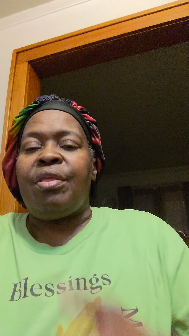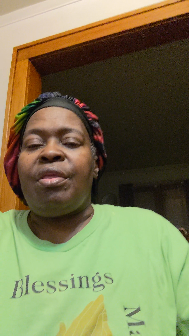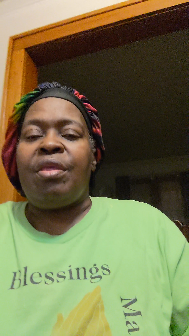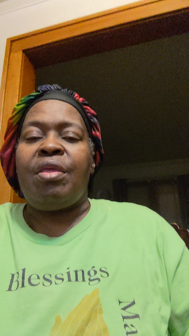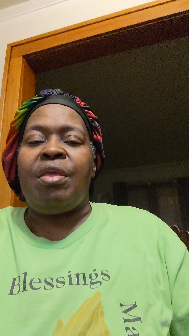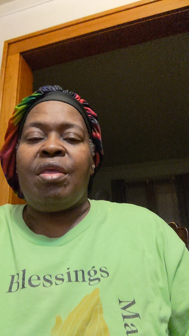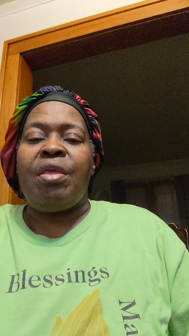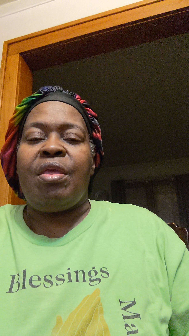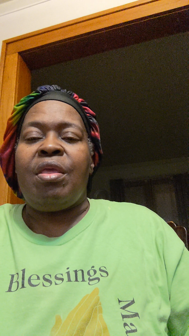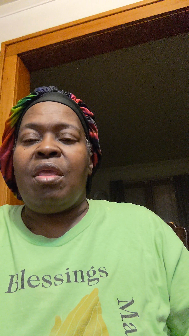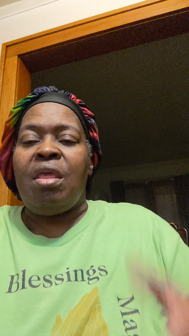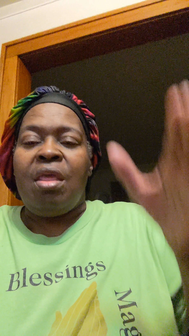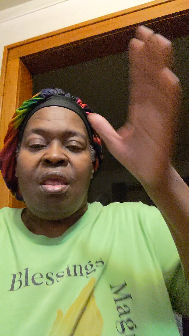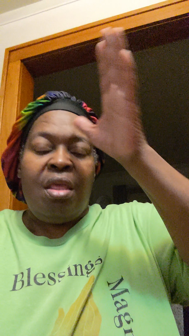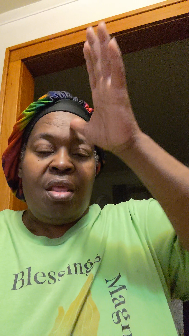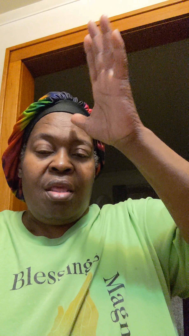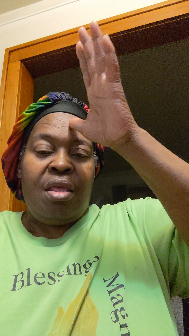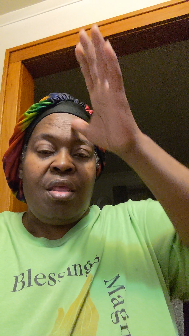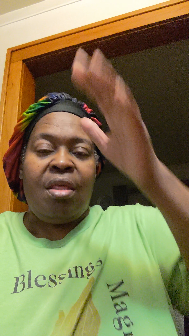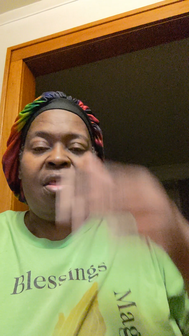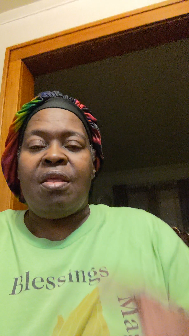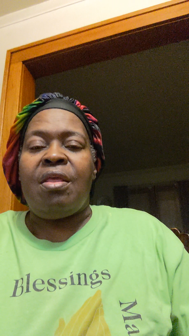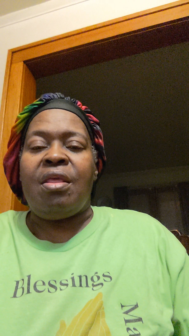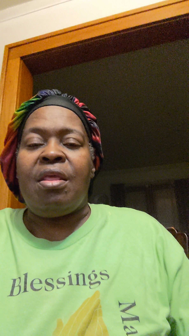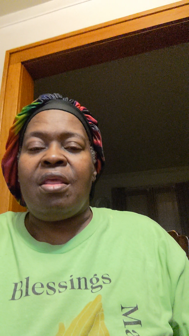daddy